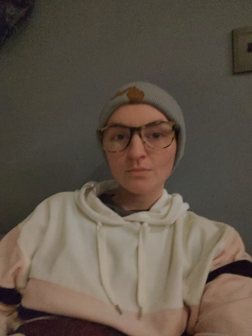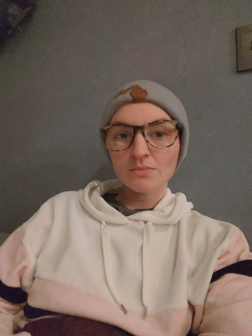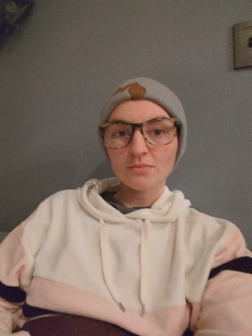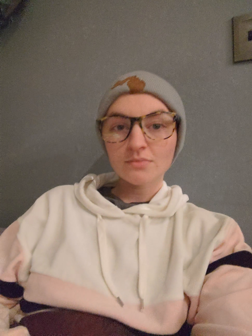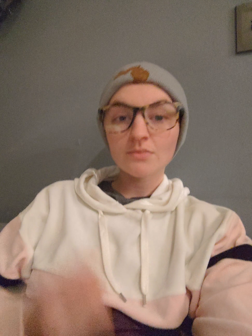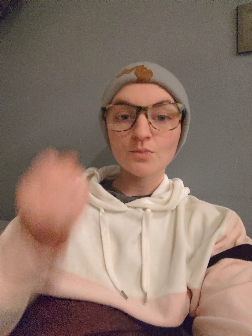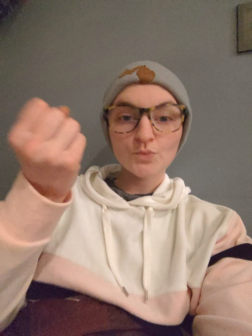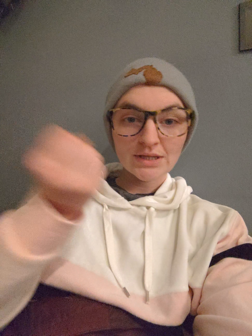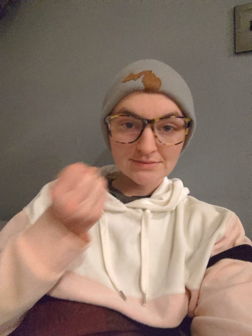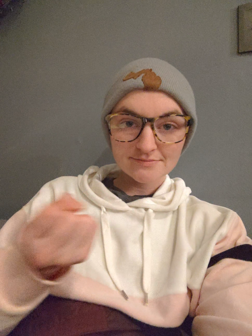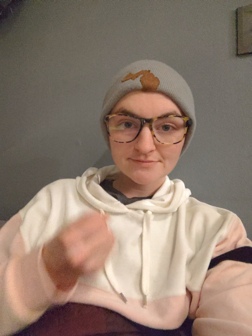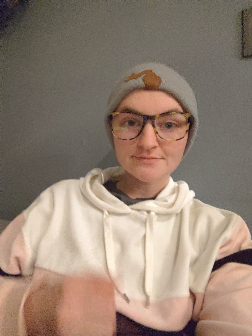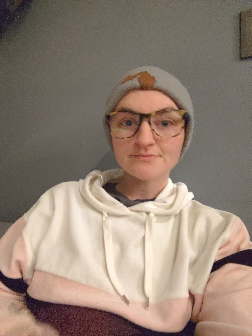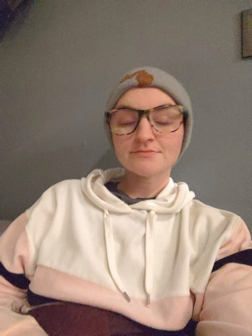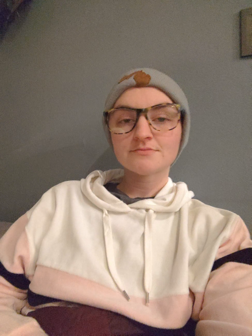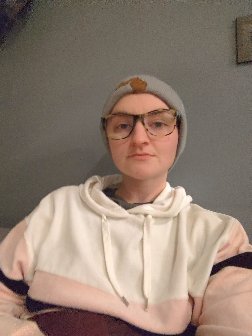drawer